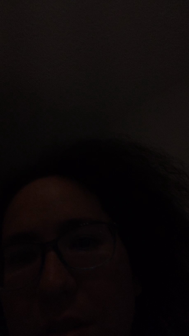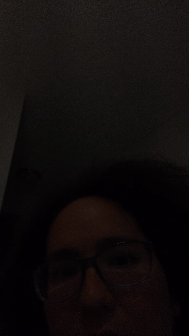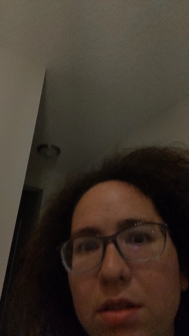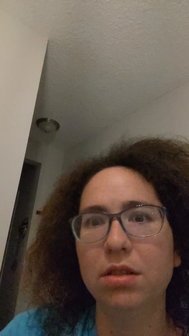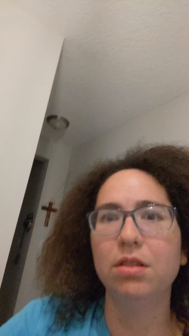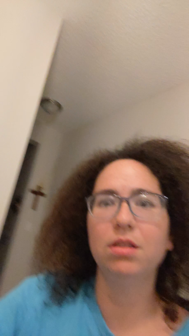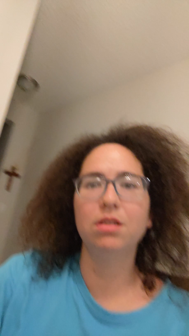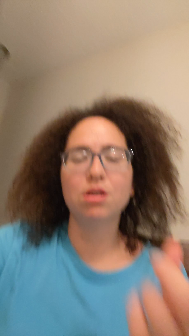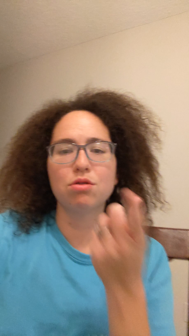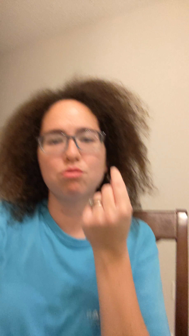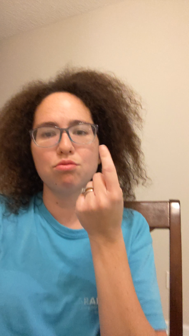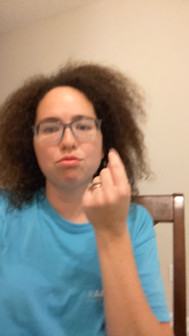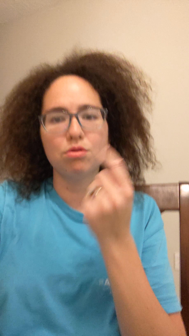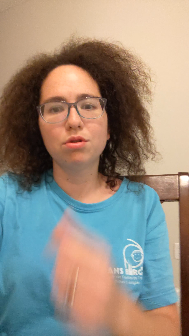do